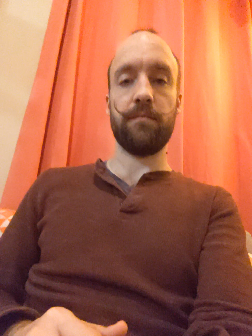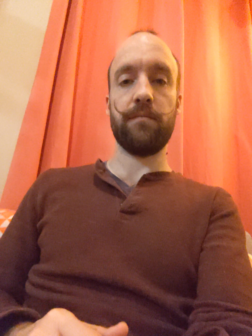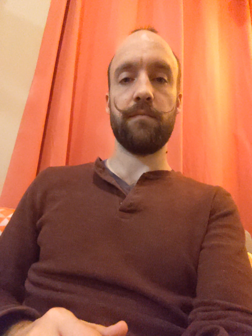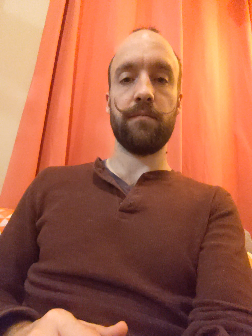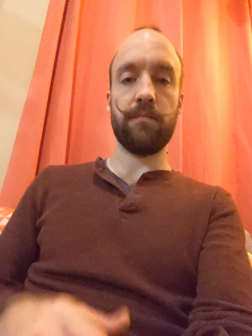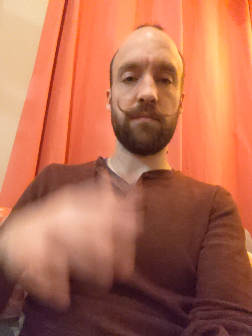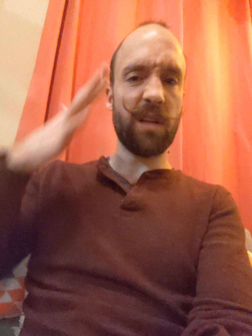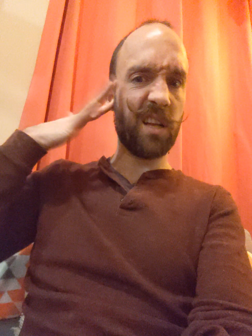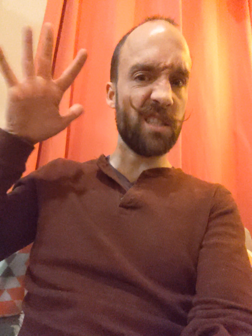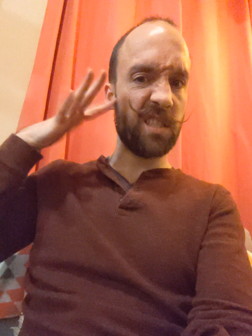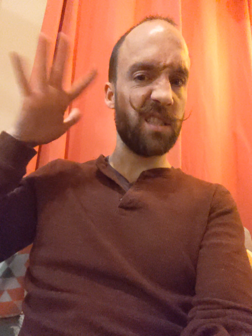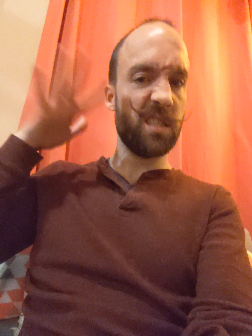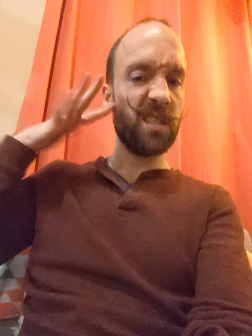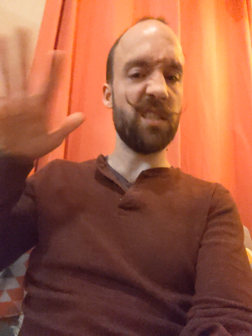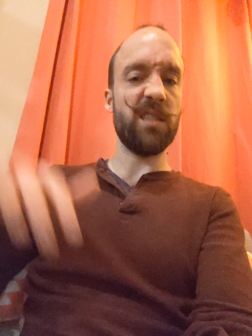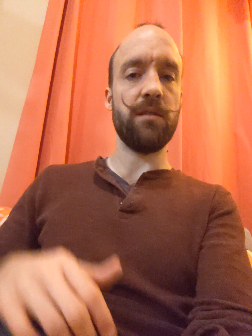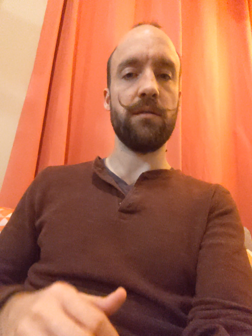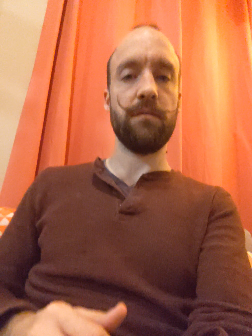noisy